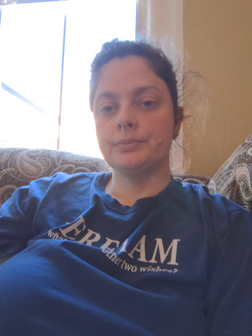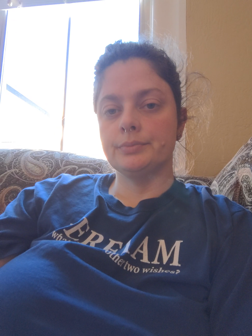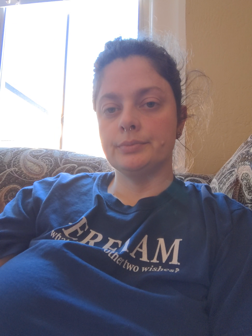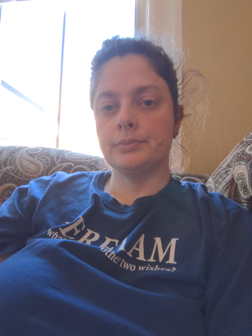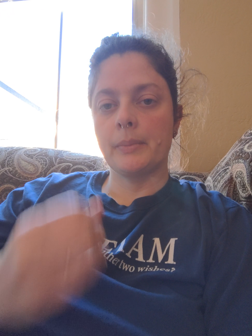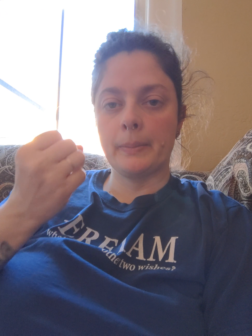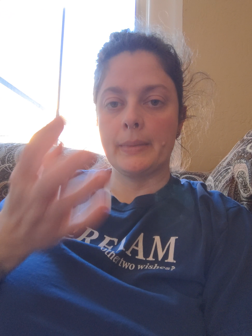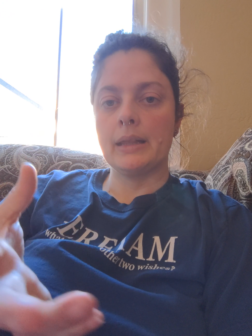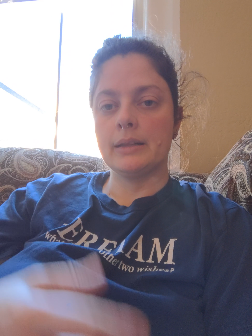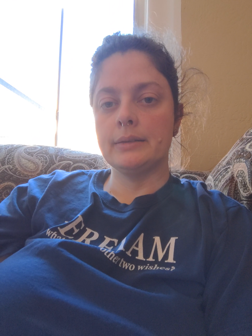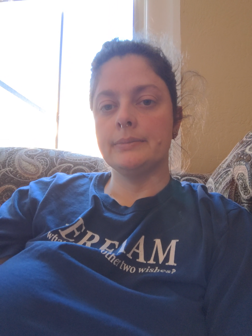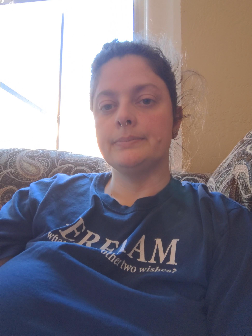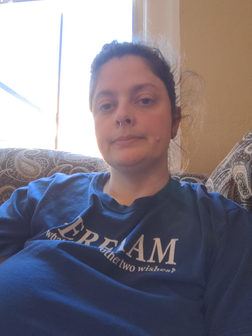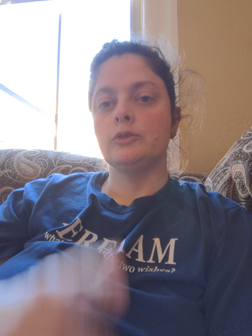many